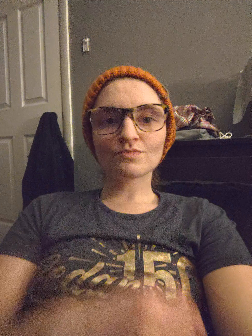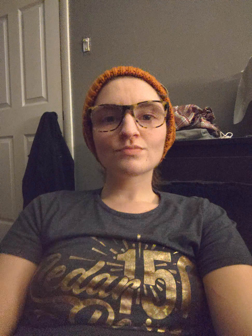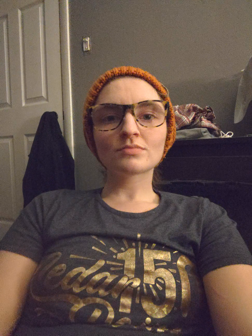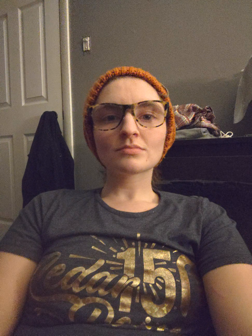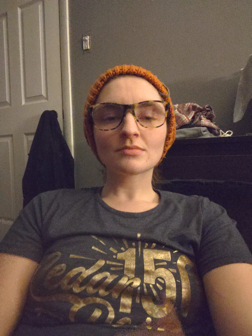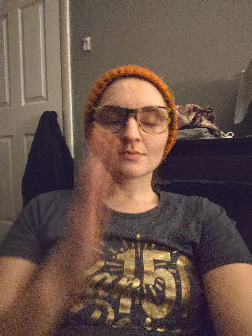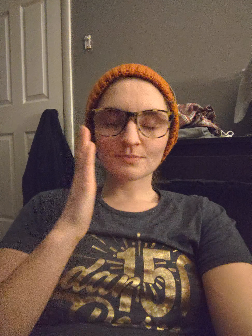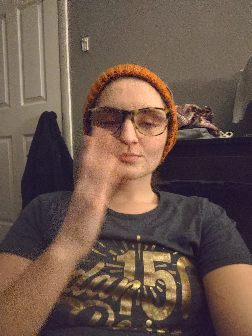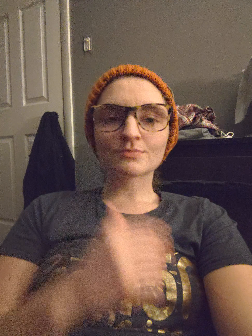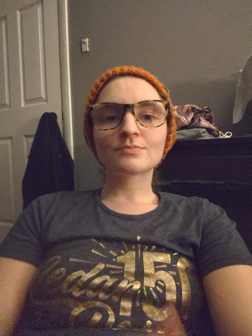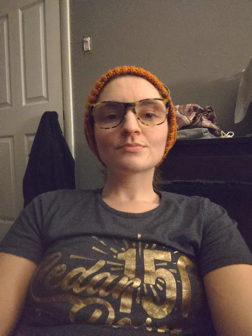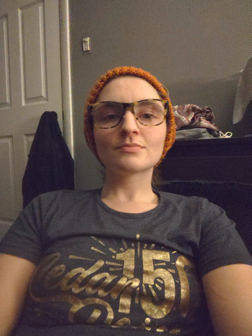bed